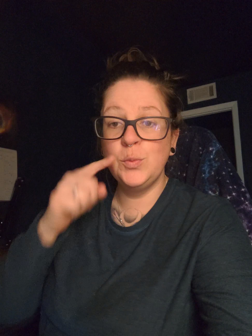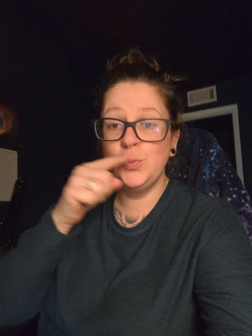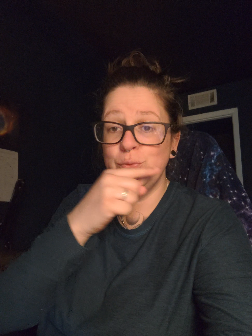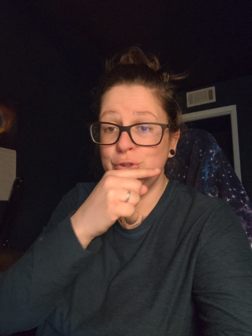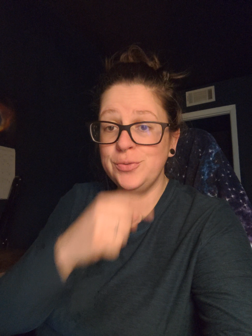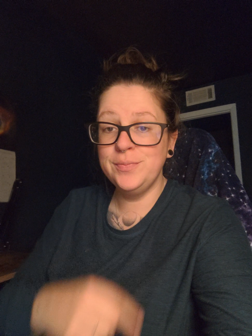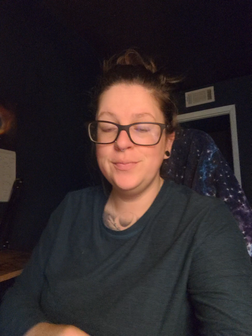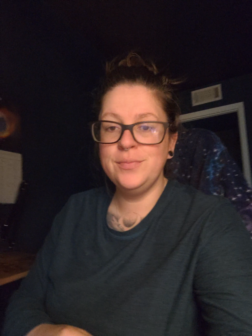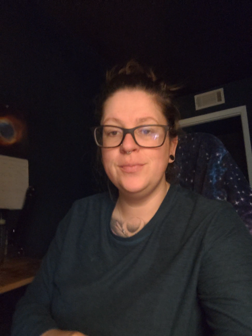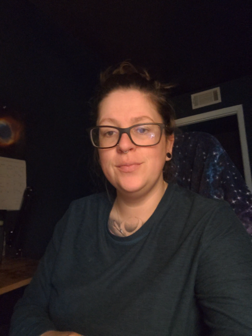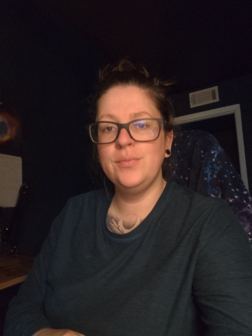toothbrush